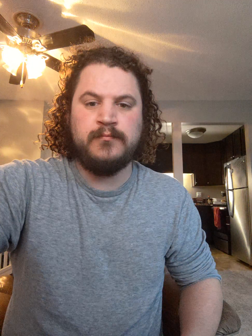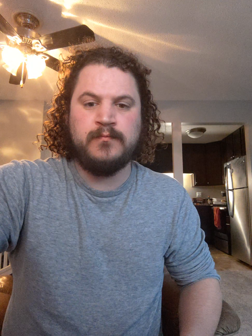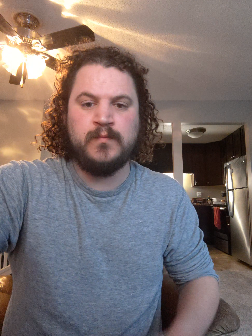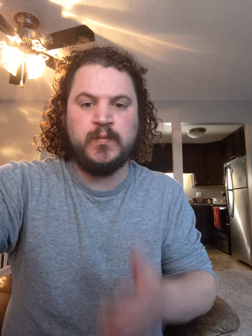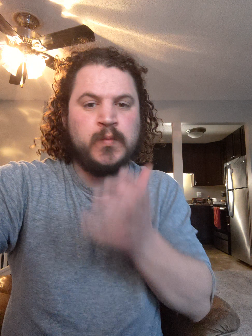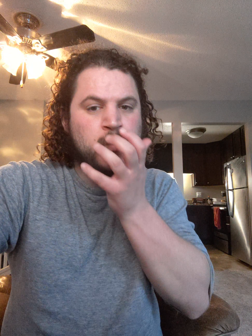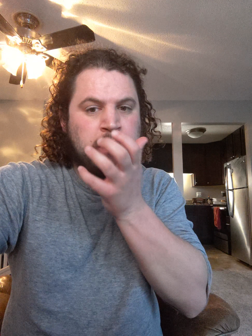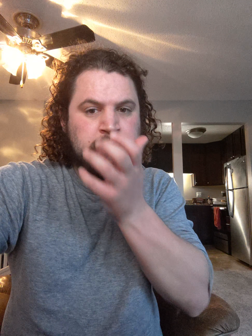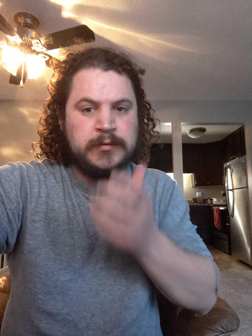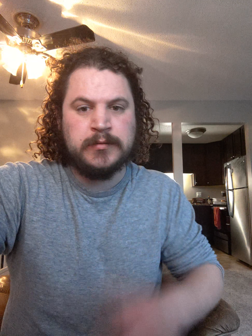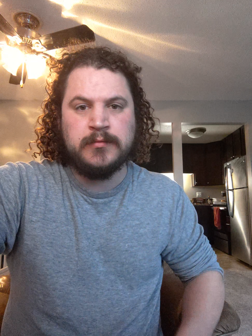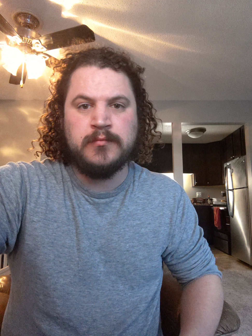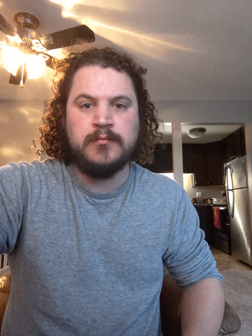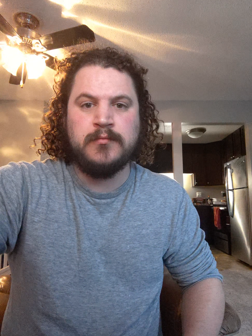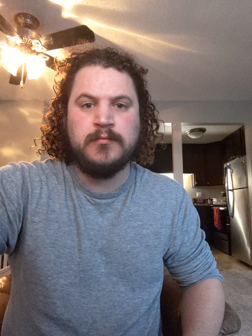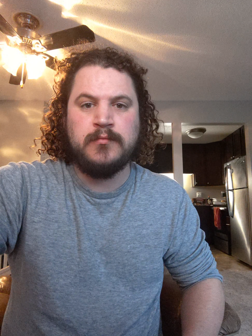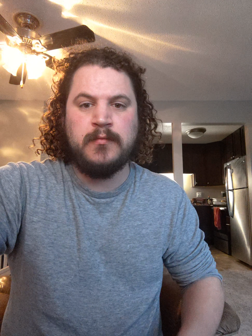grass